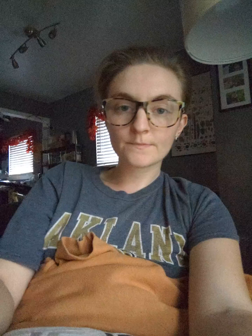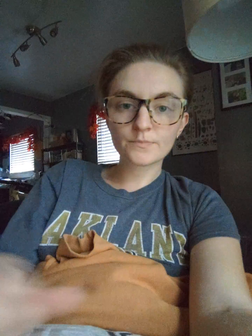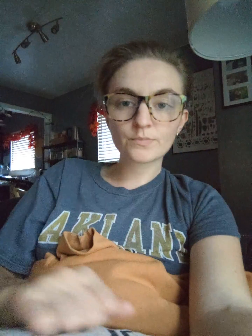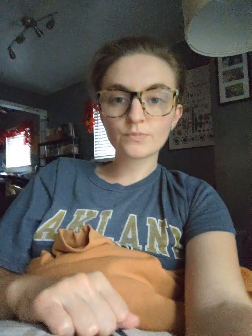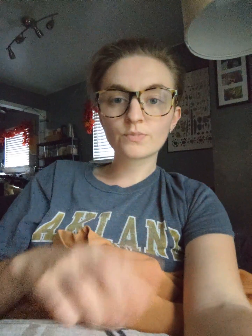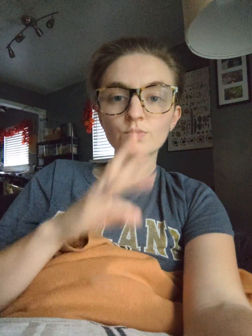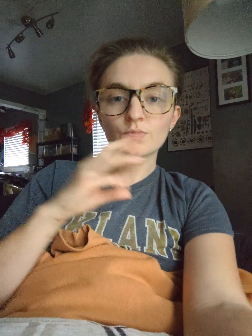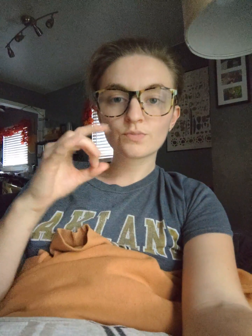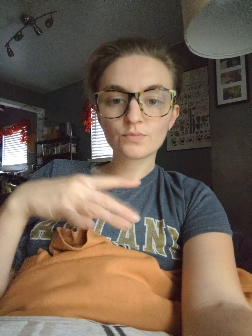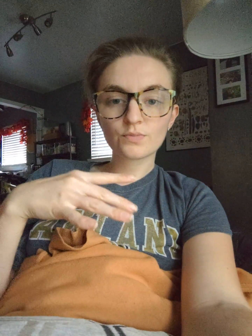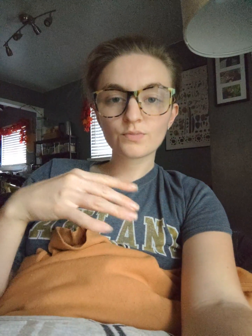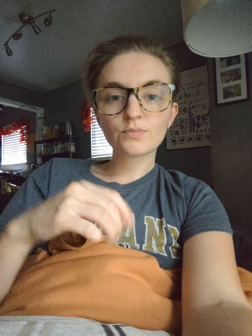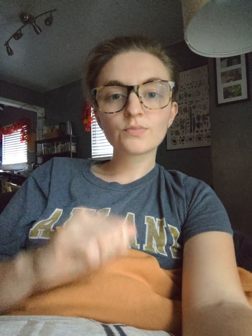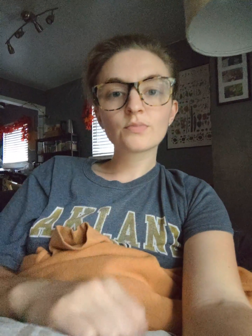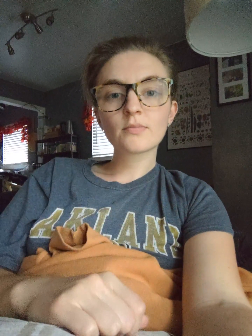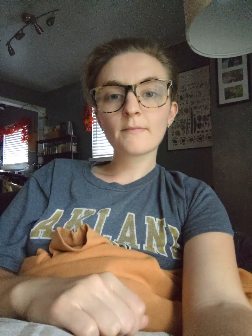melon